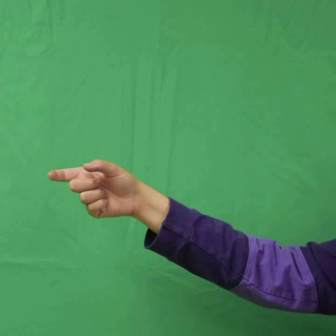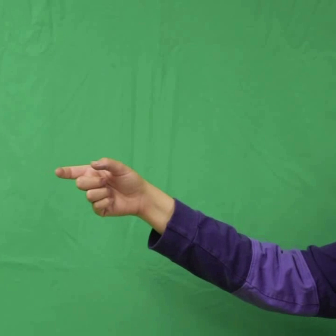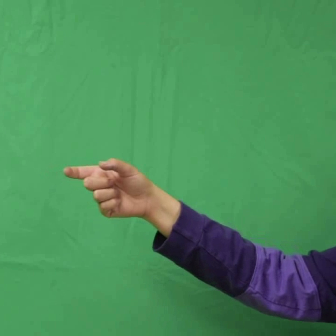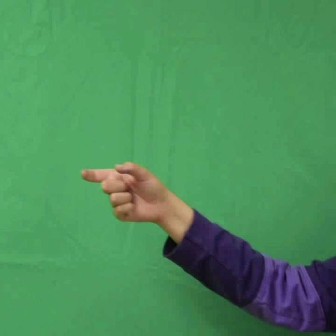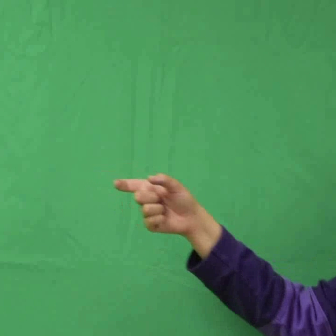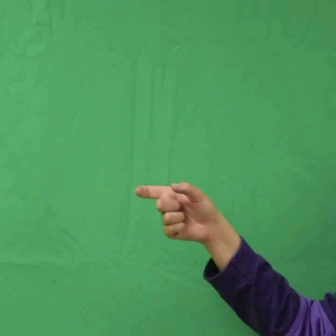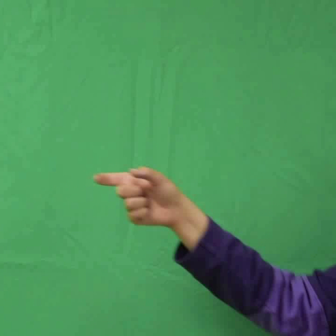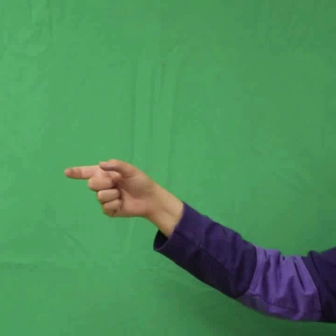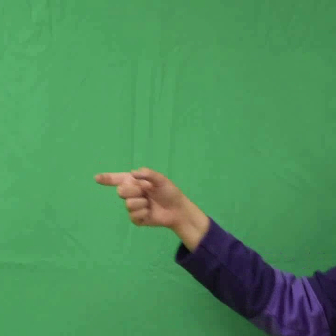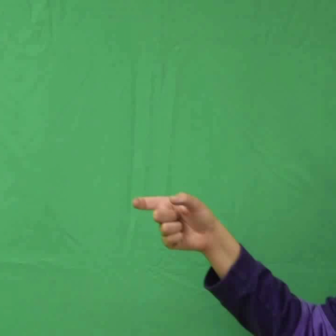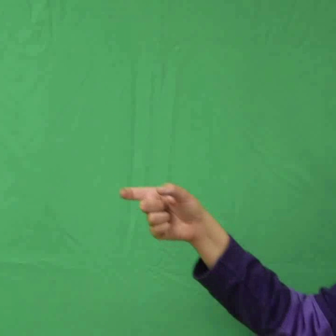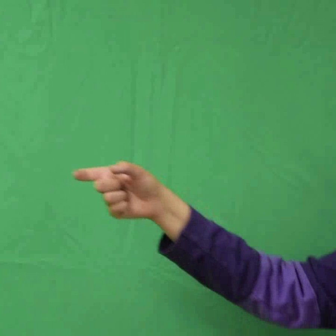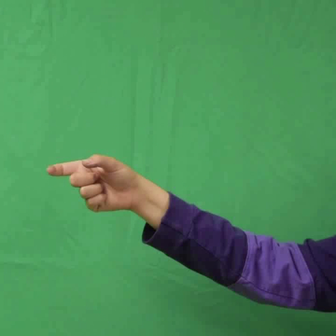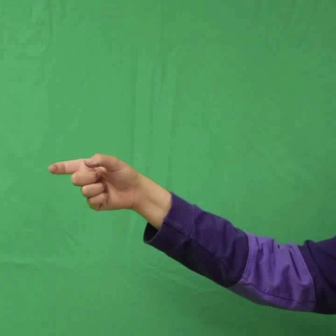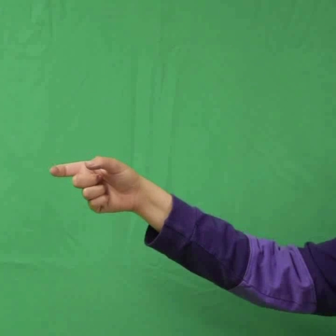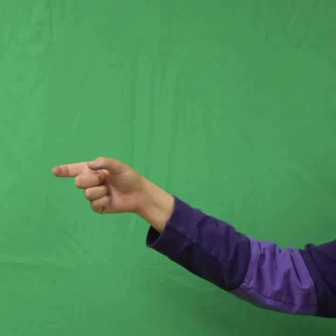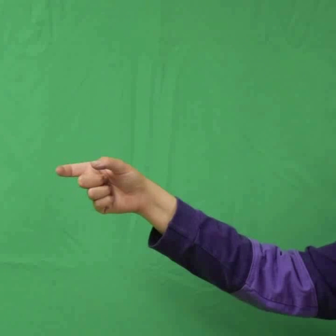X